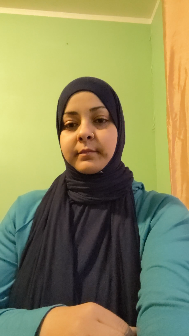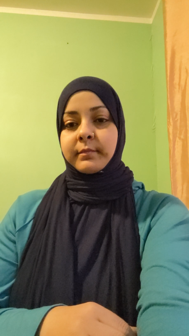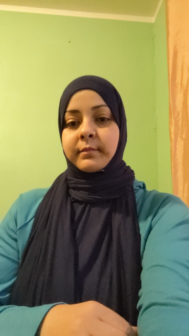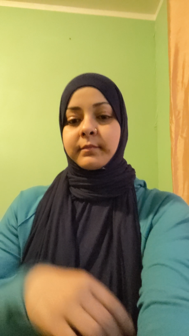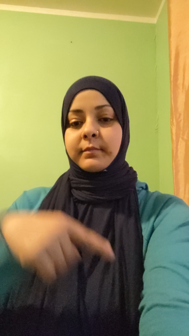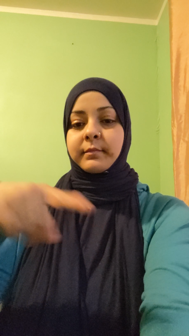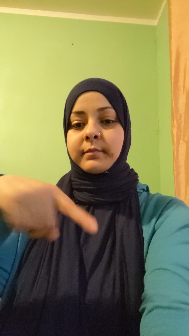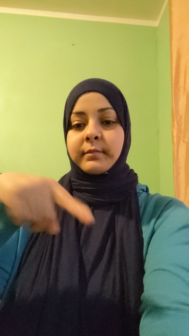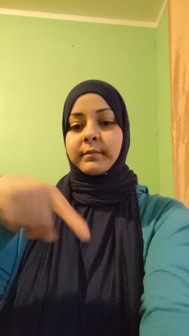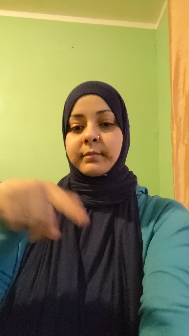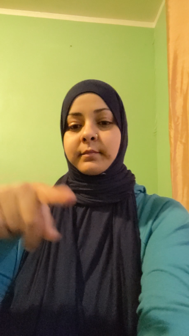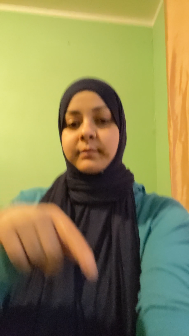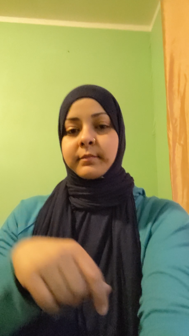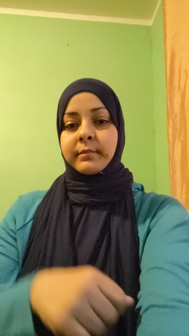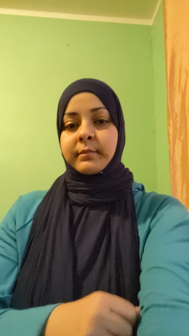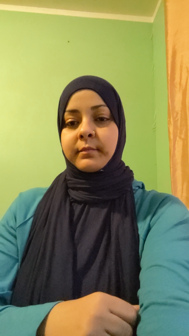flip-flop